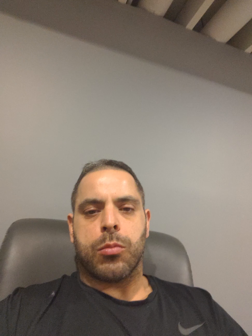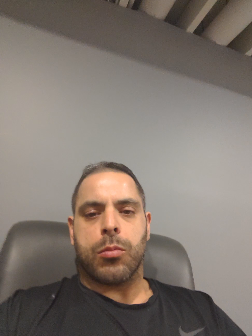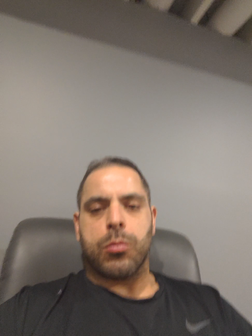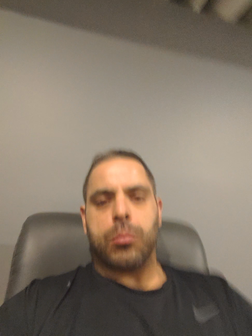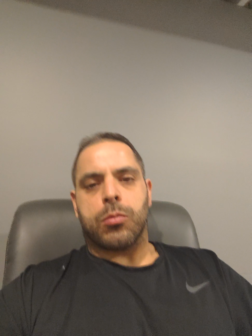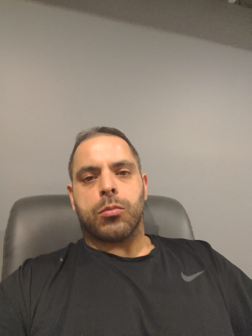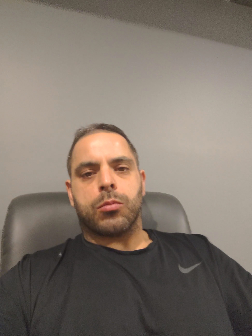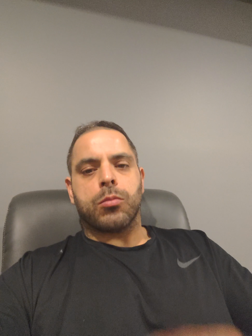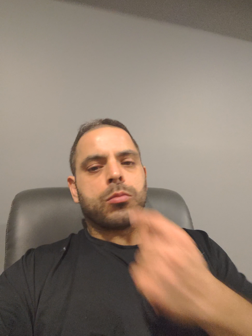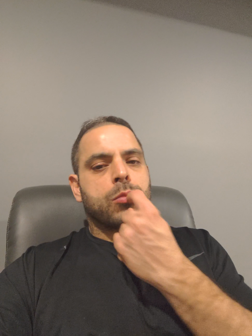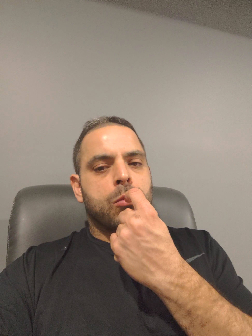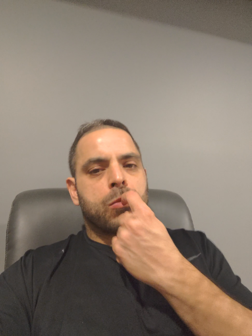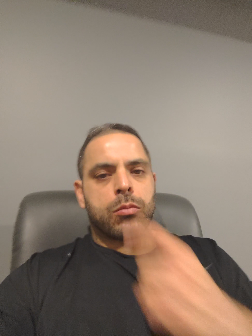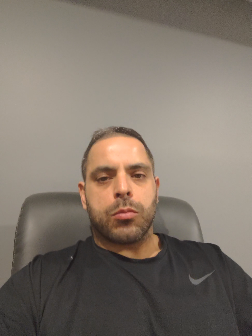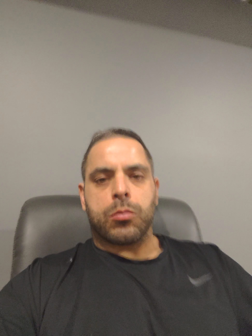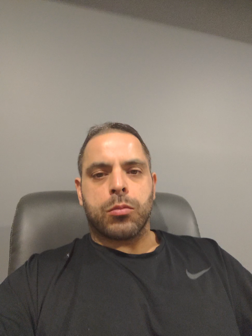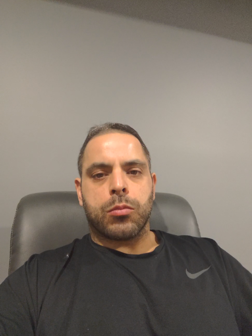tooth